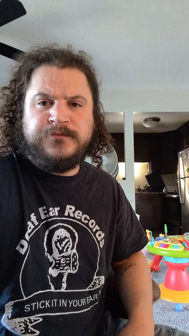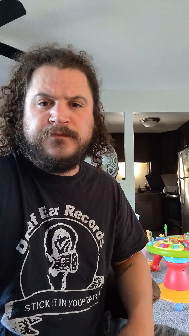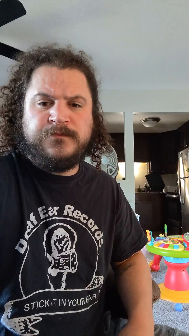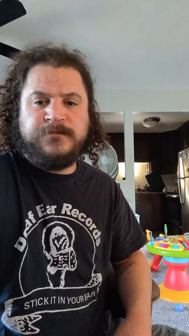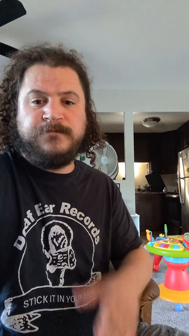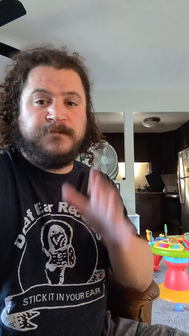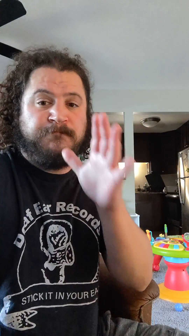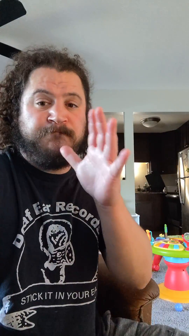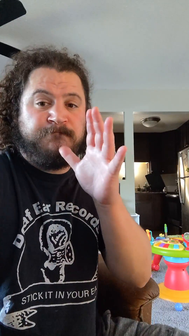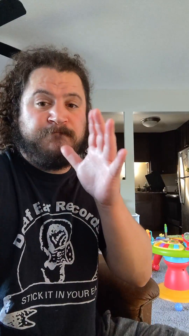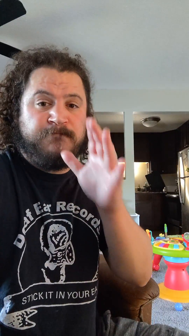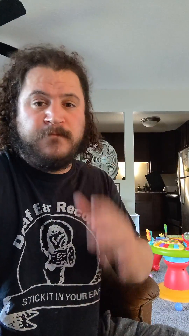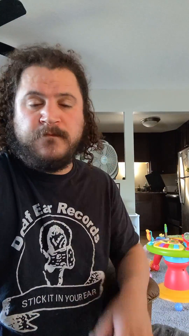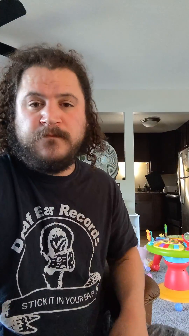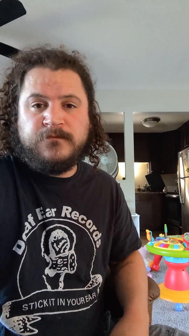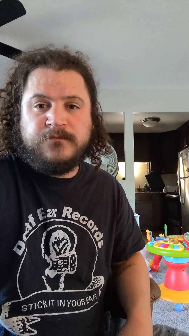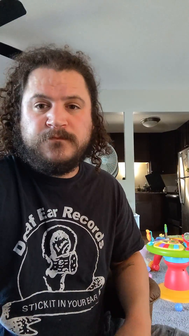mommy